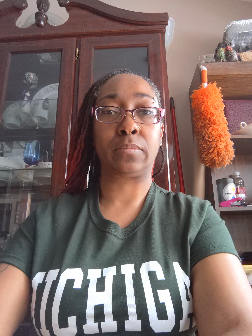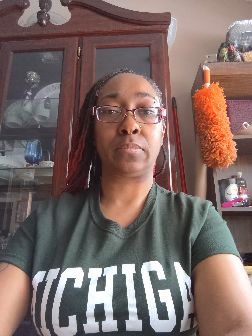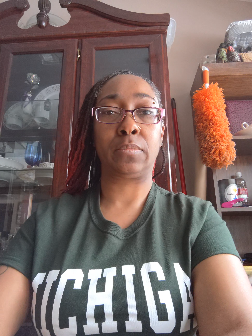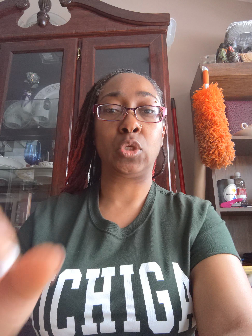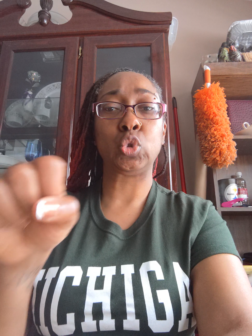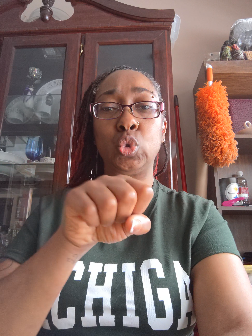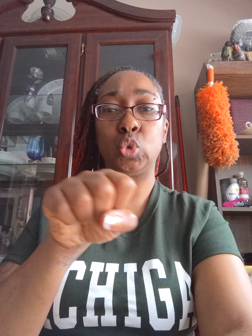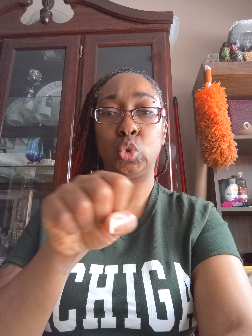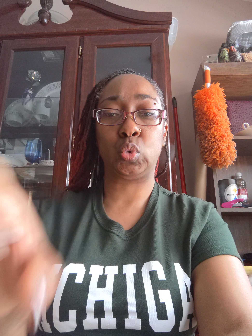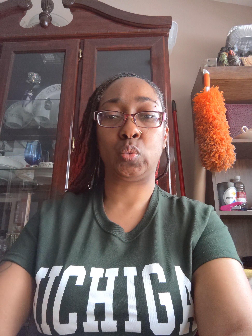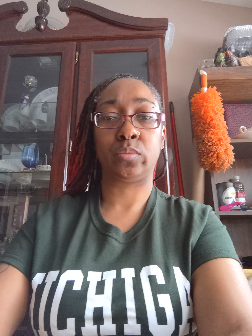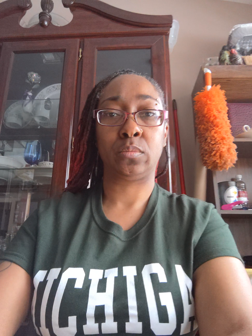shoe